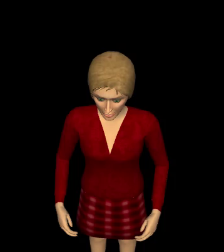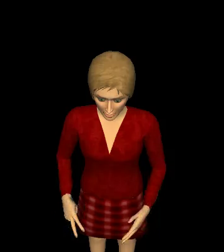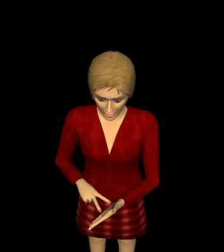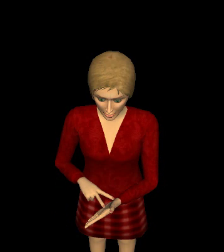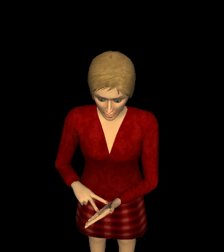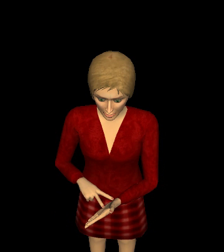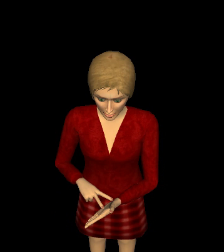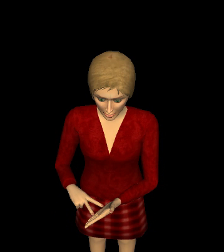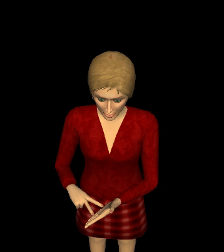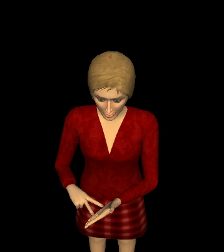يقرأ